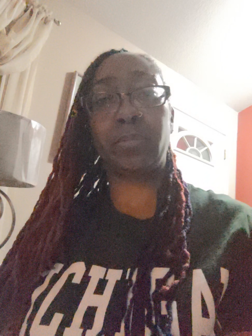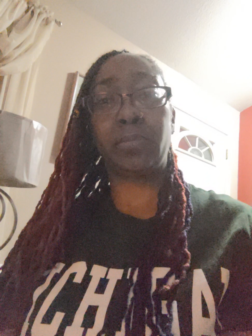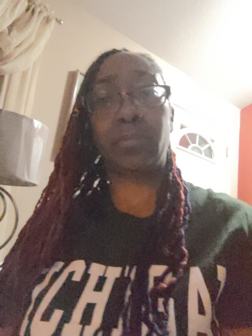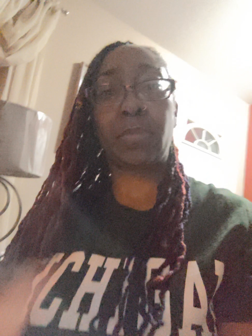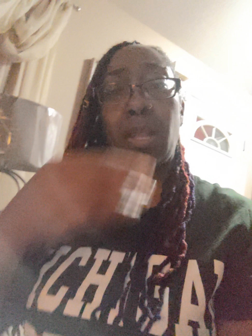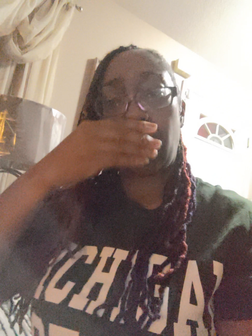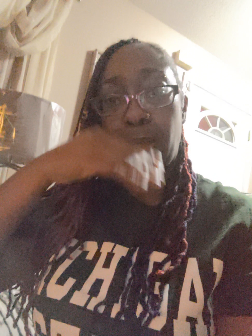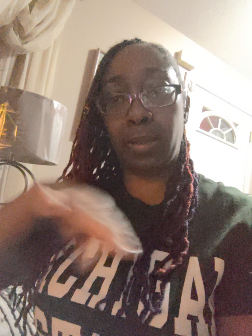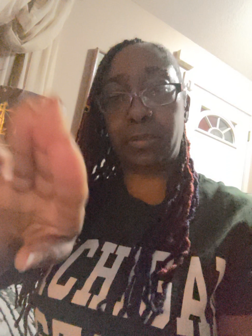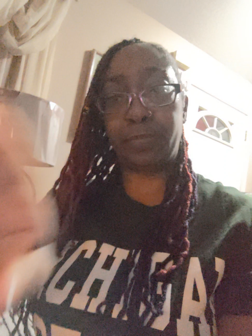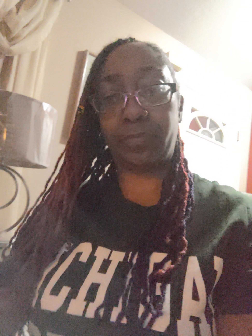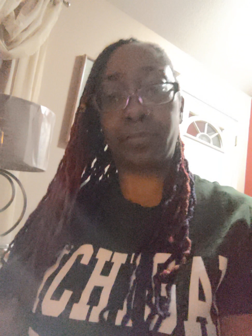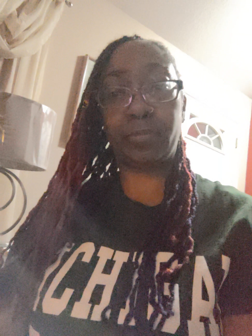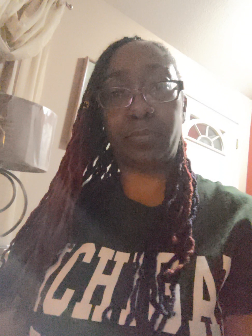elephant